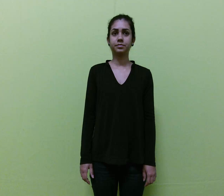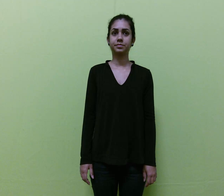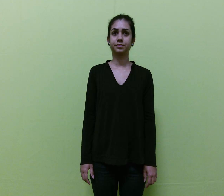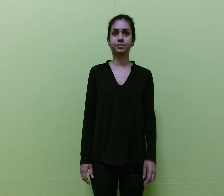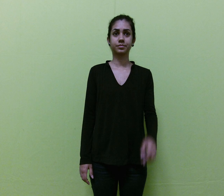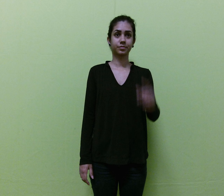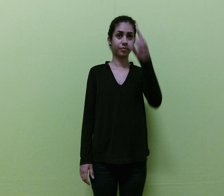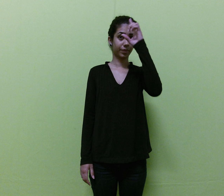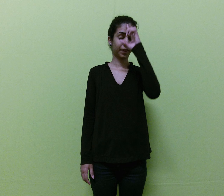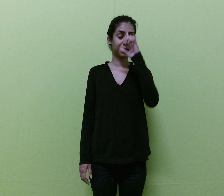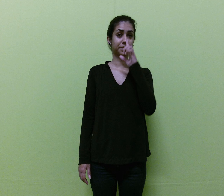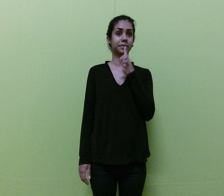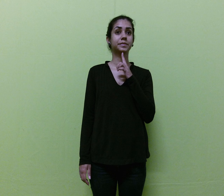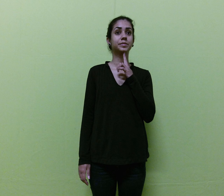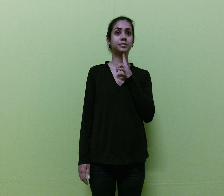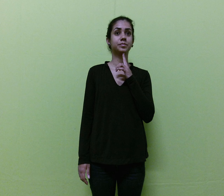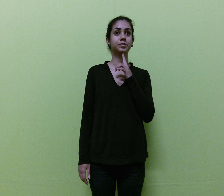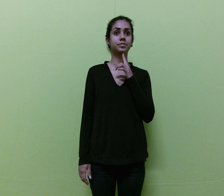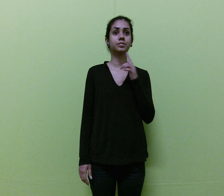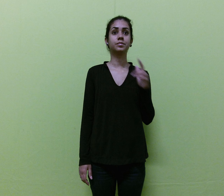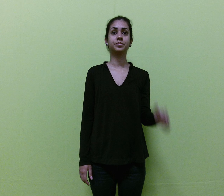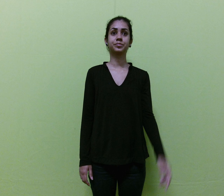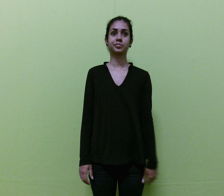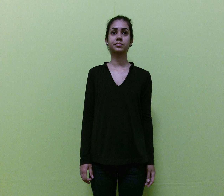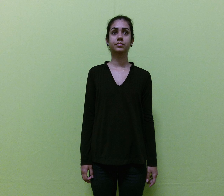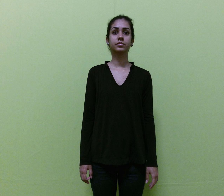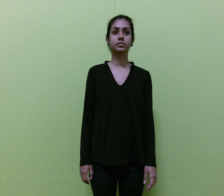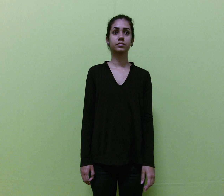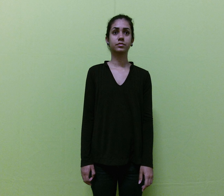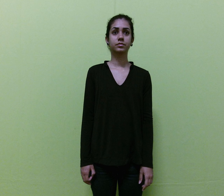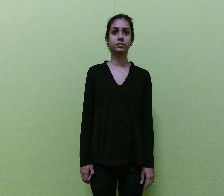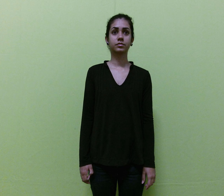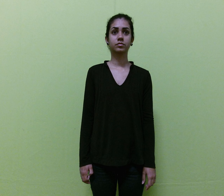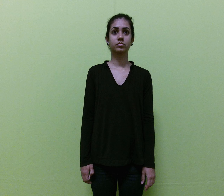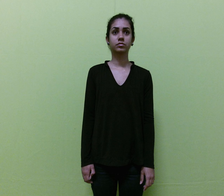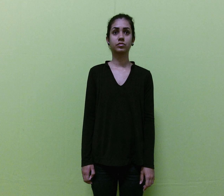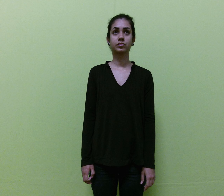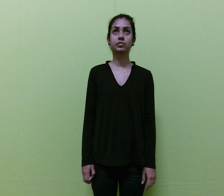amarelo